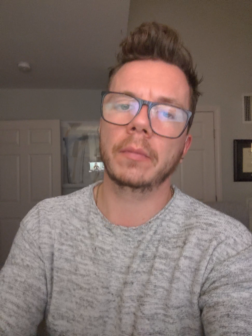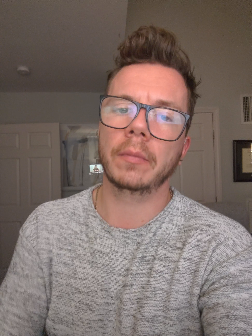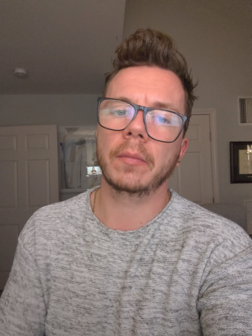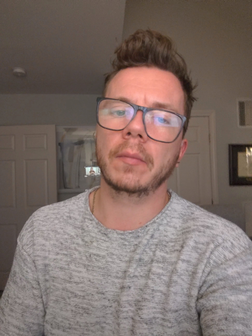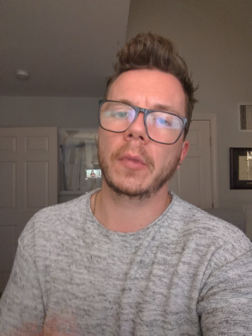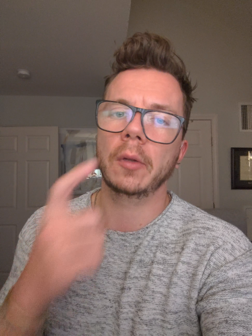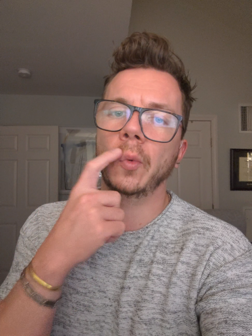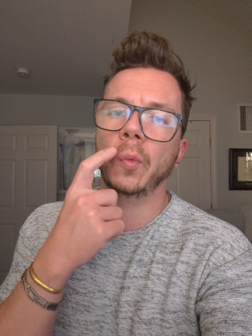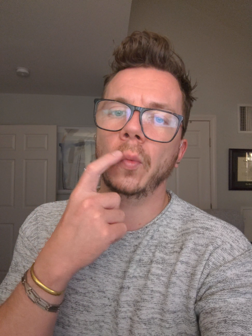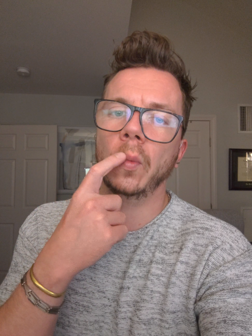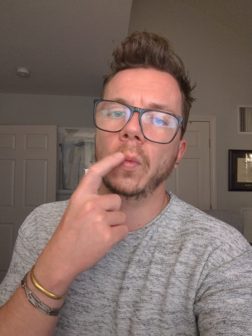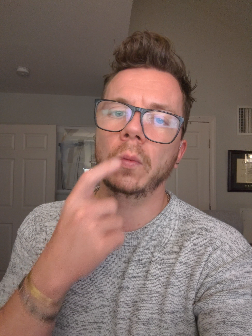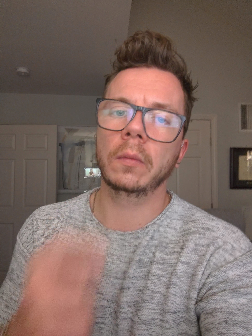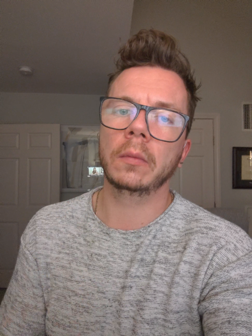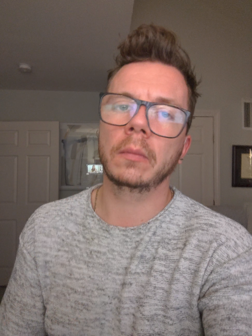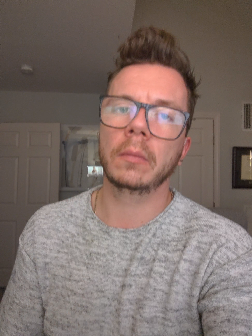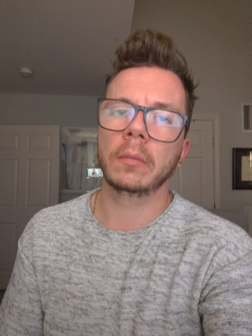tooth